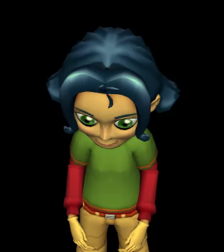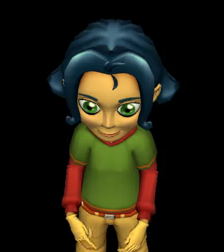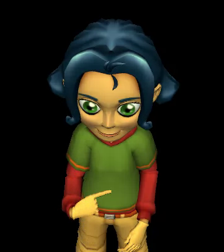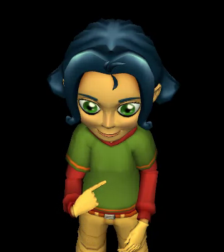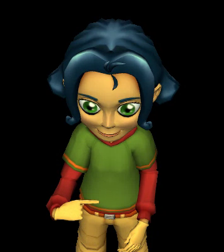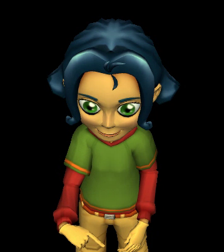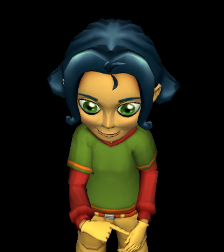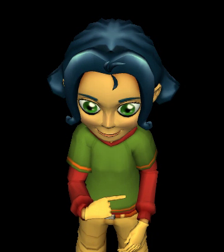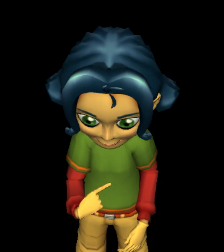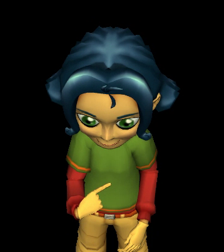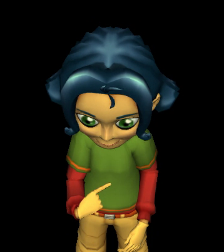نحن